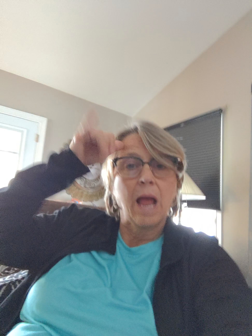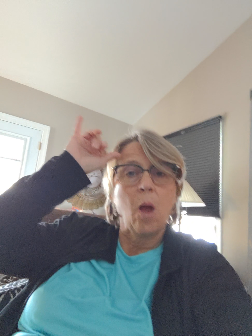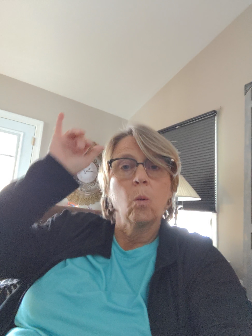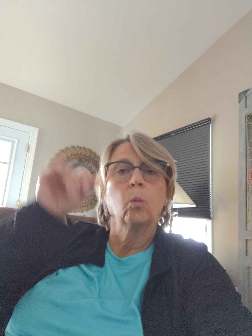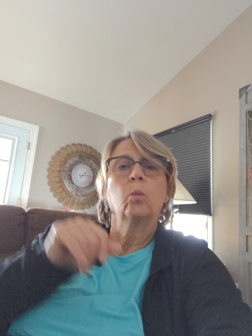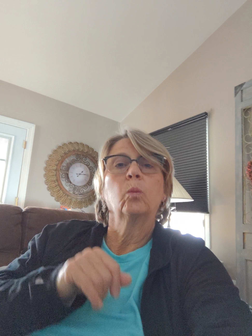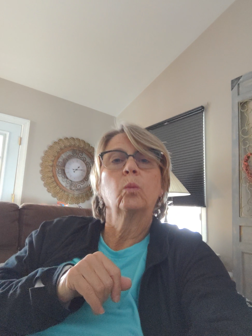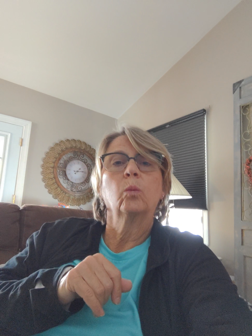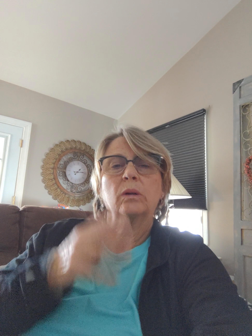cow